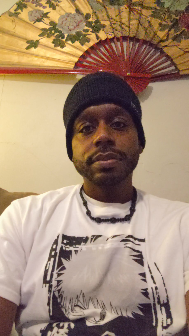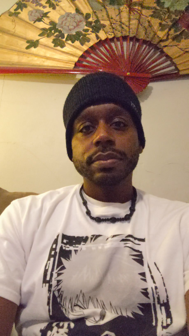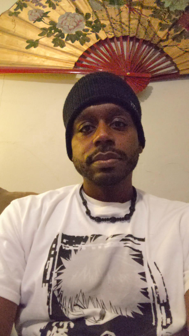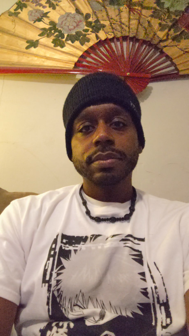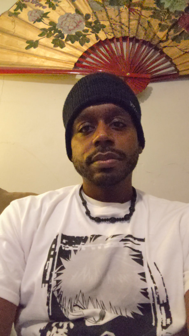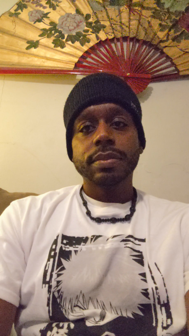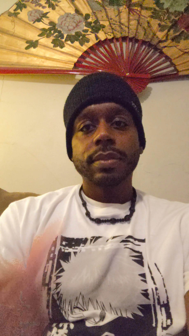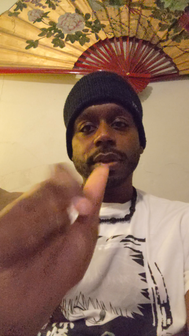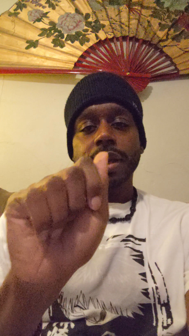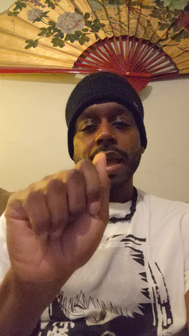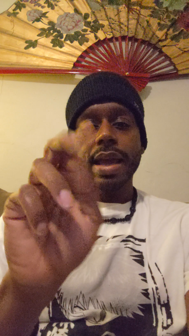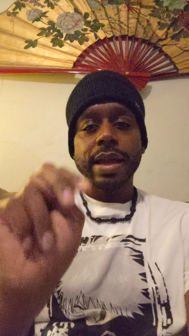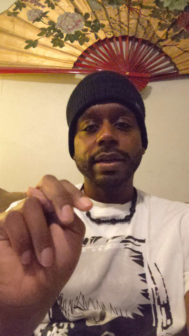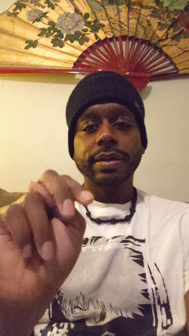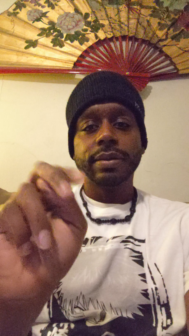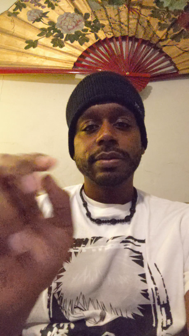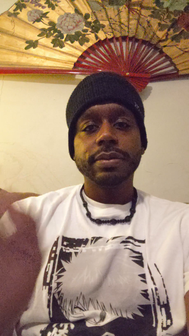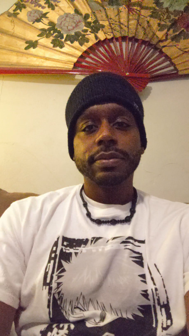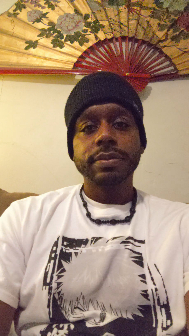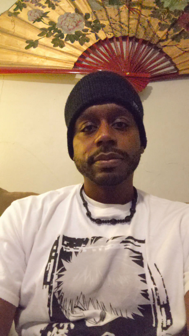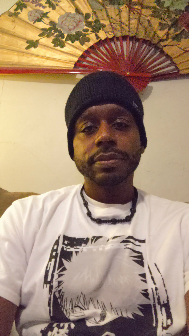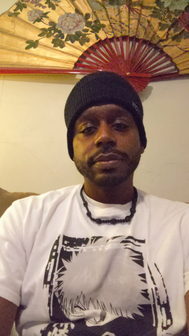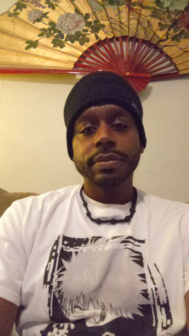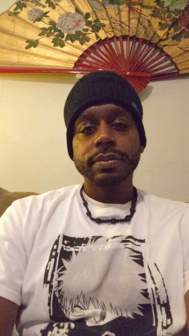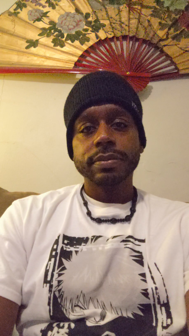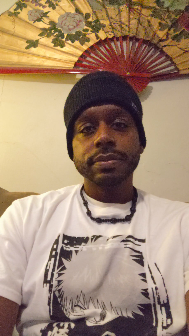an